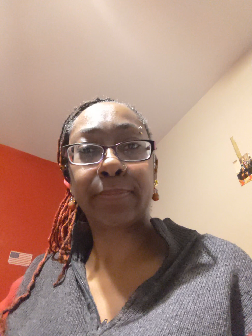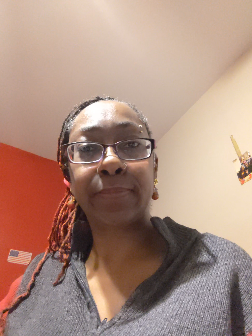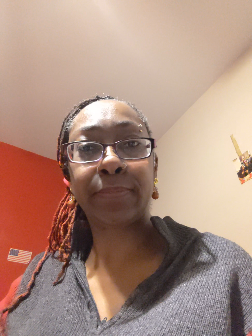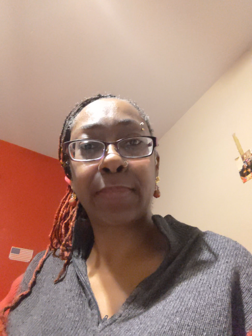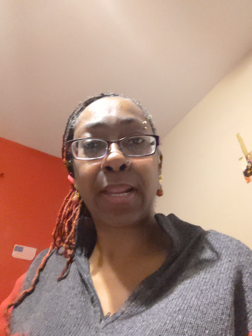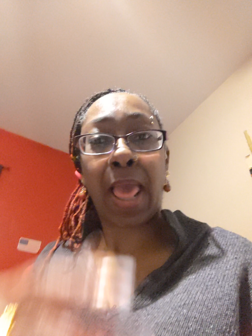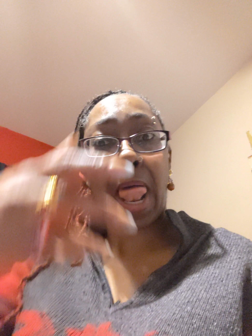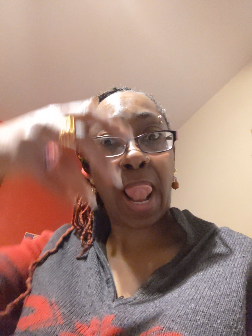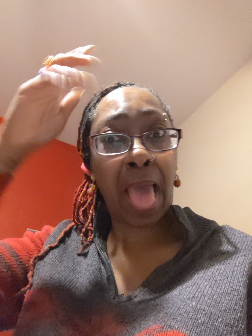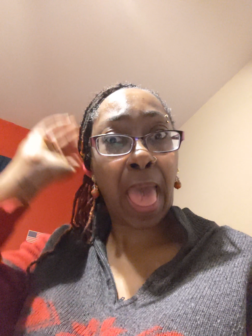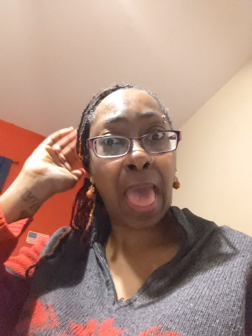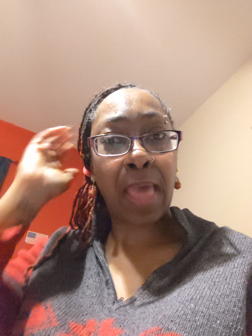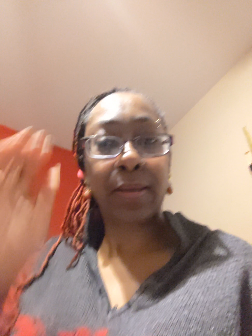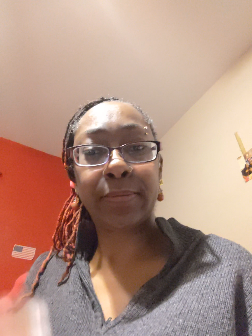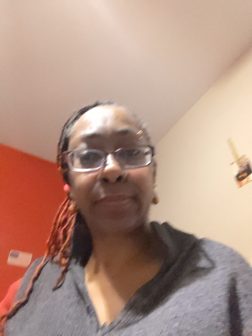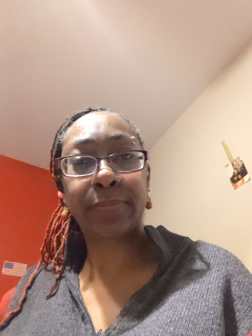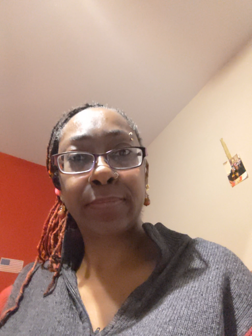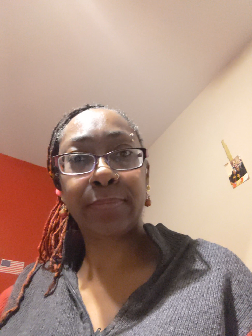lion